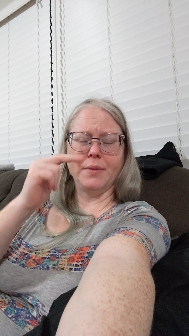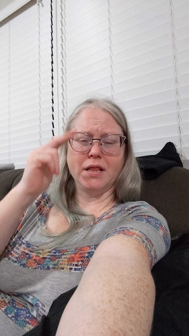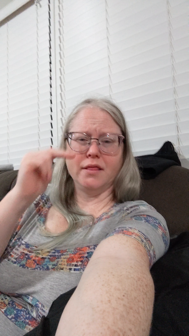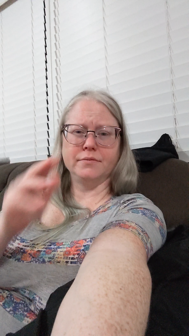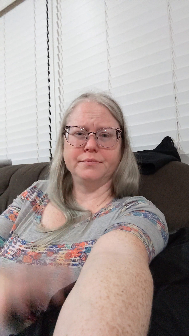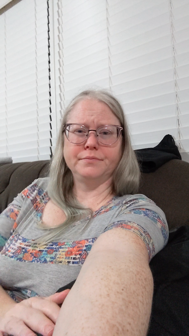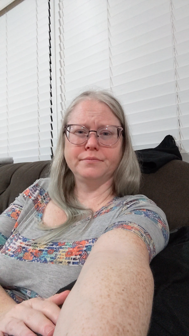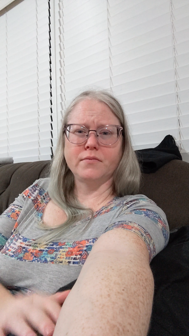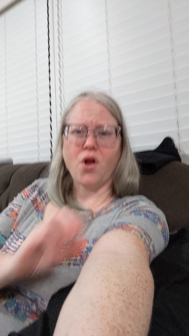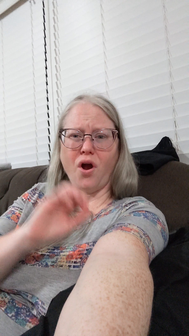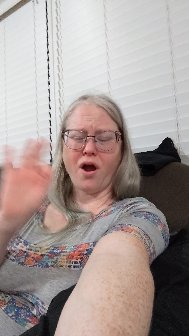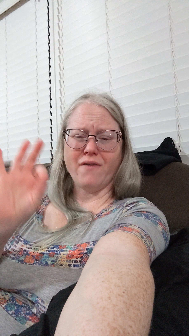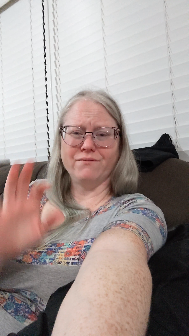off